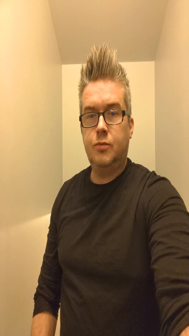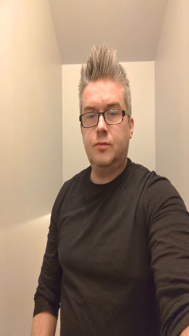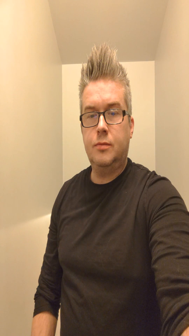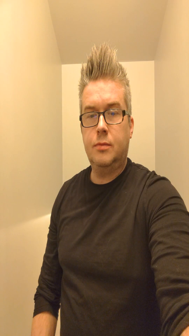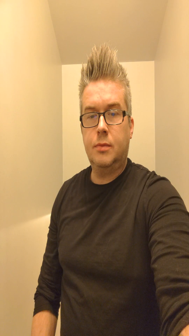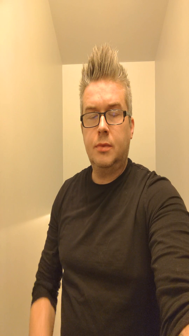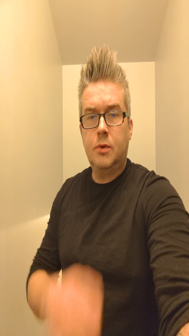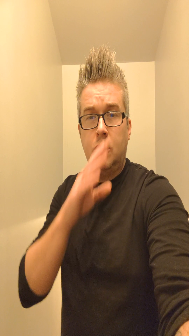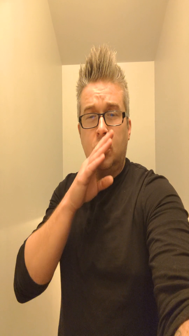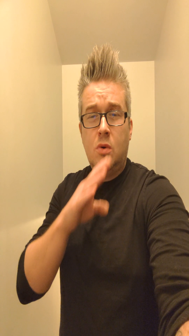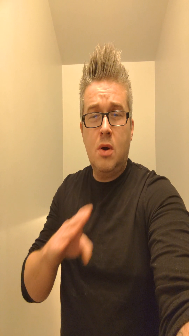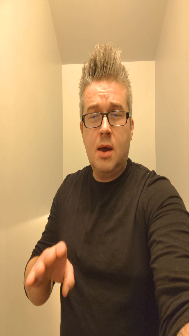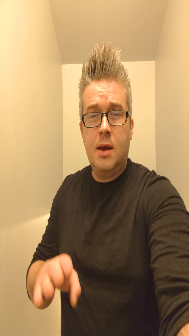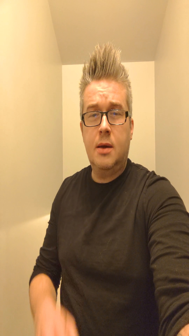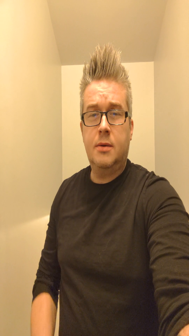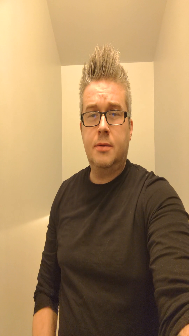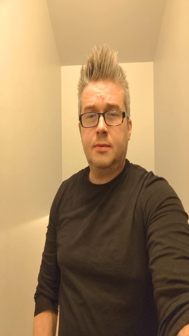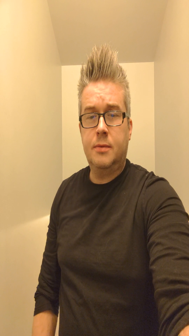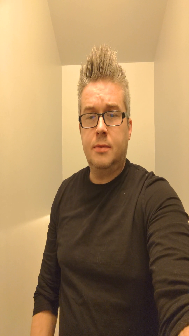quiet